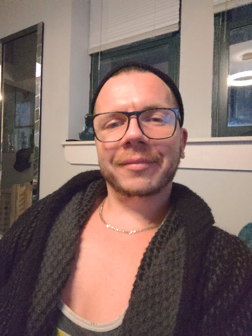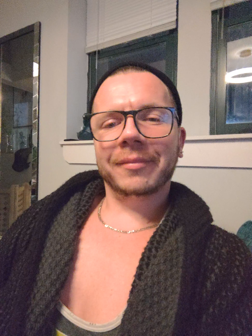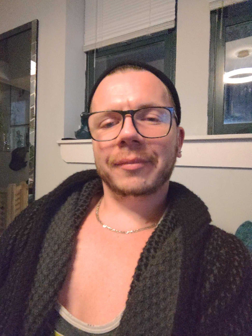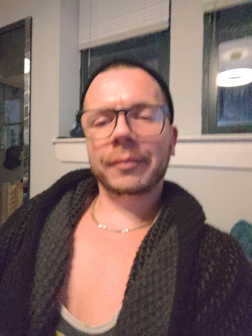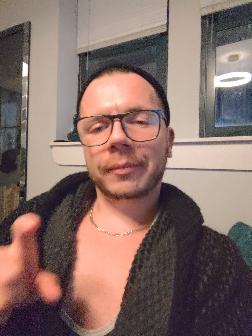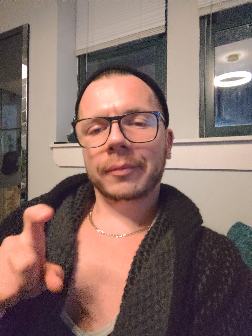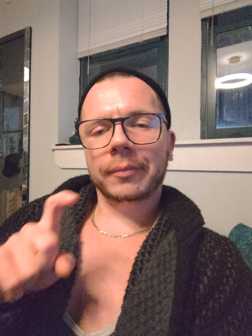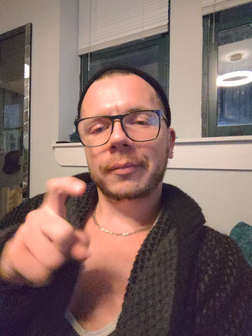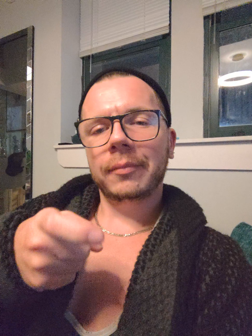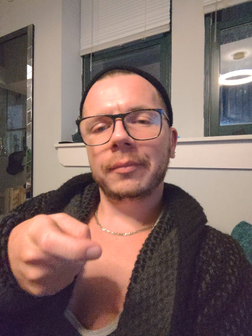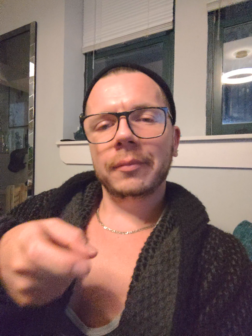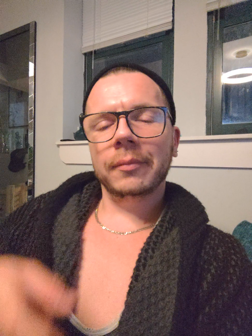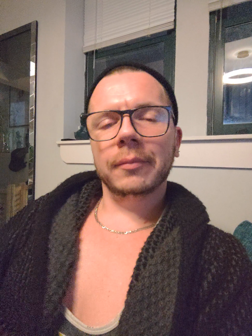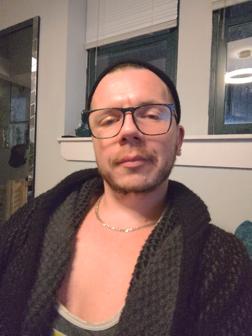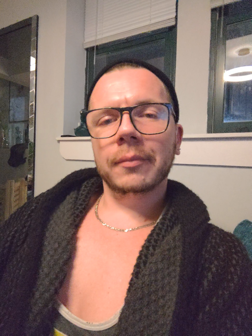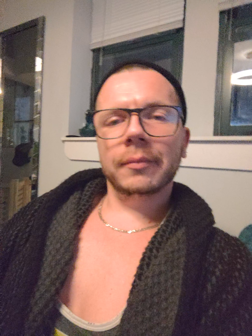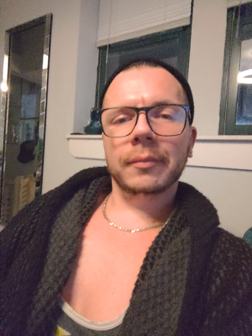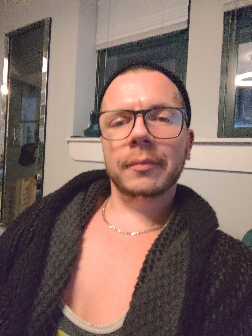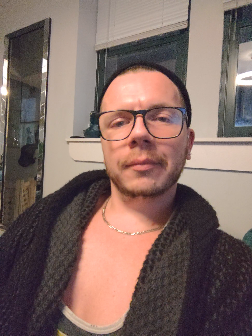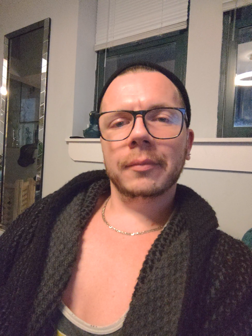give